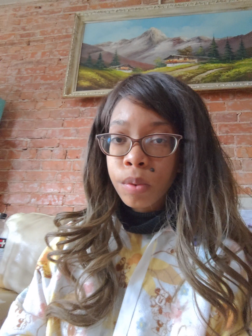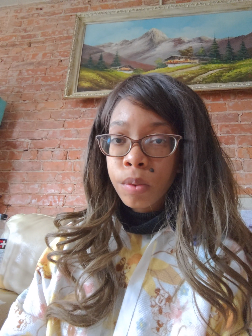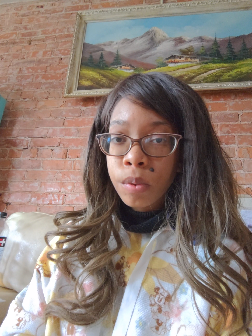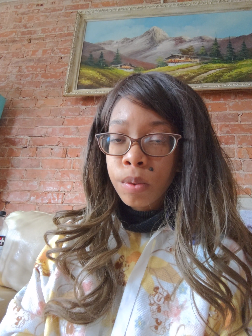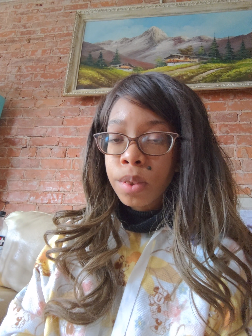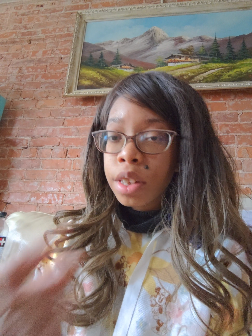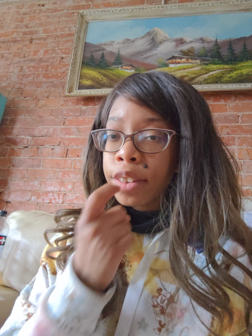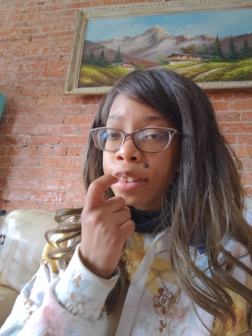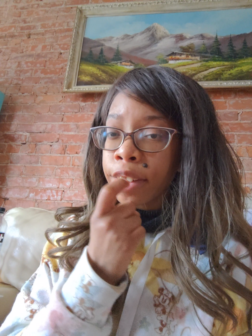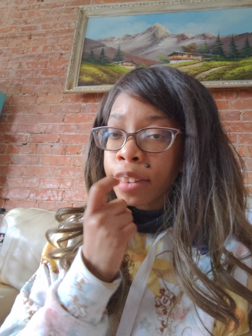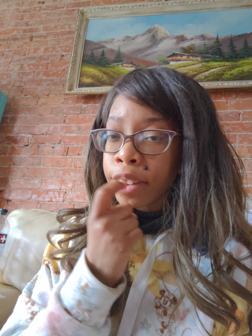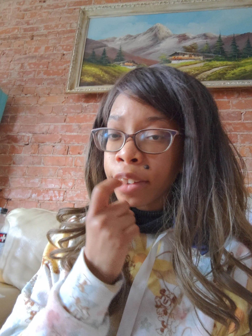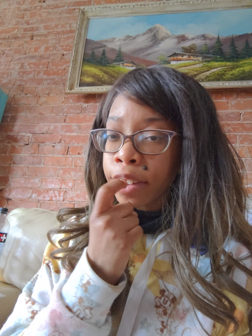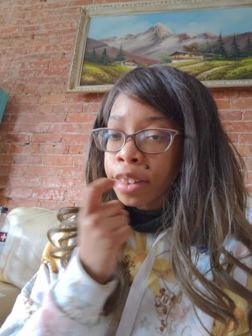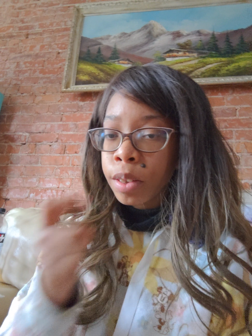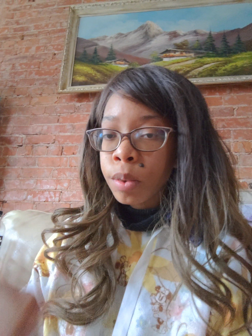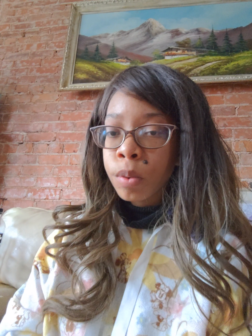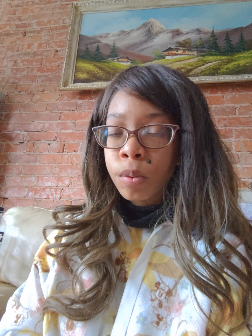tooth